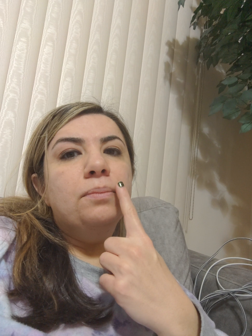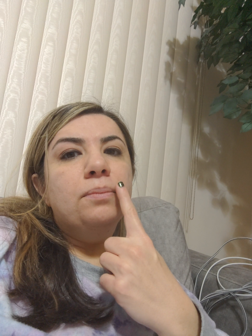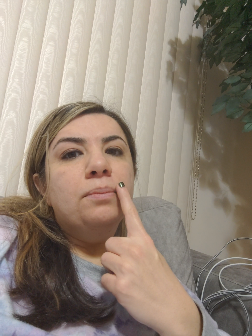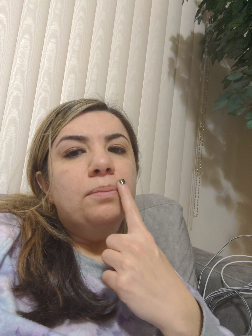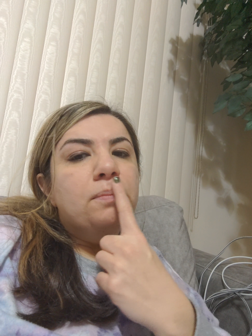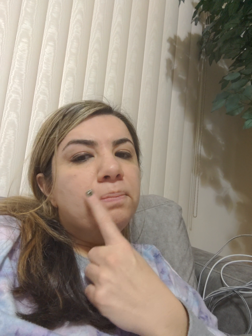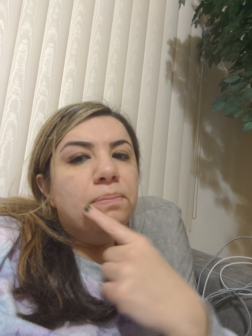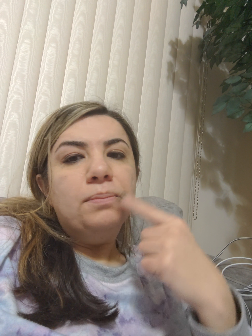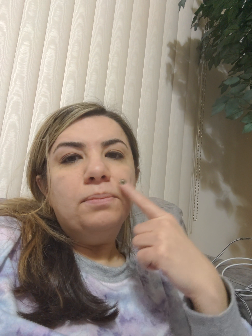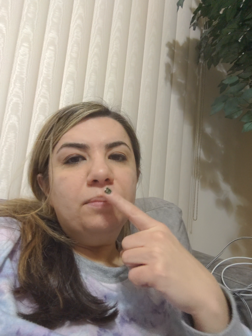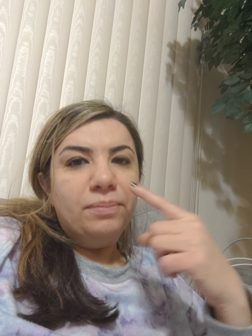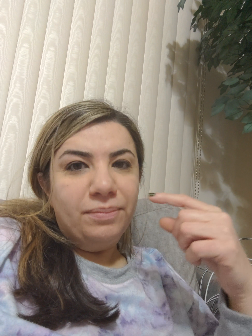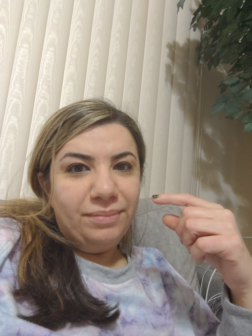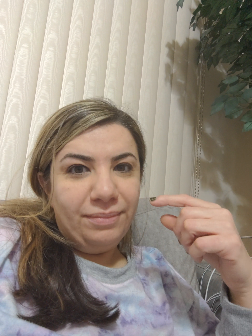mouth